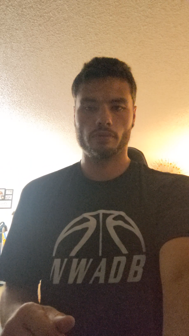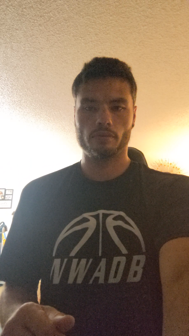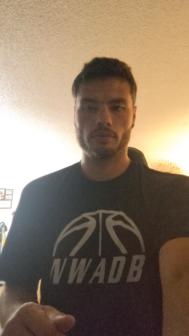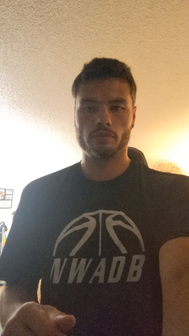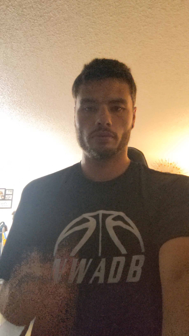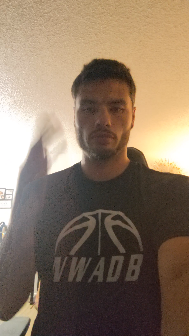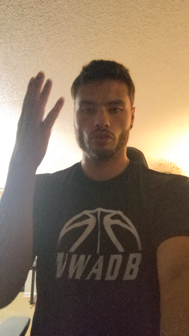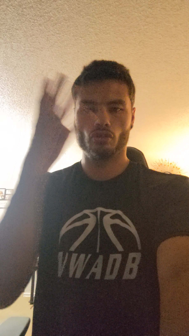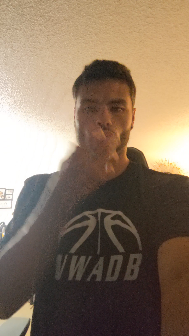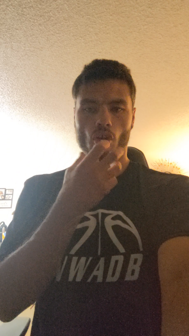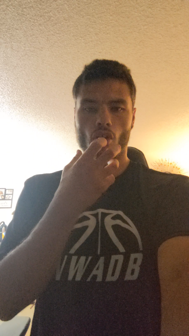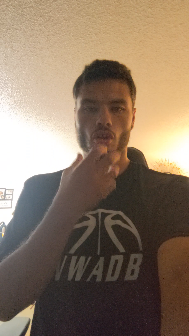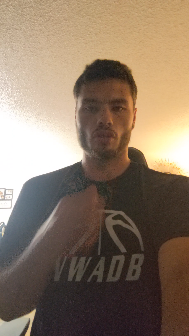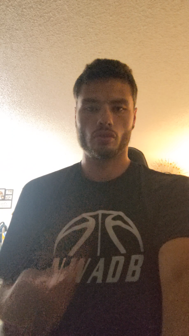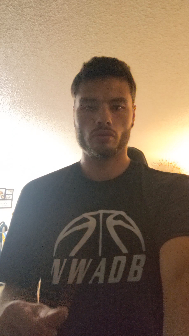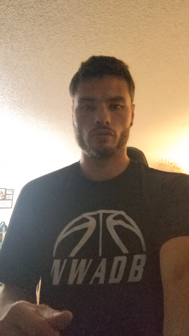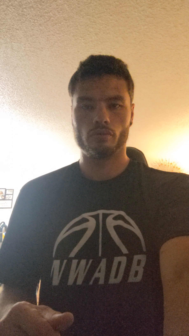dark